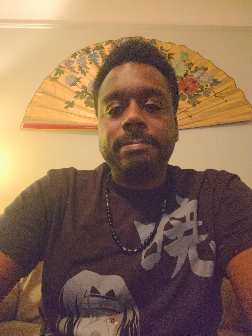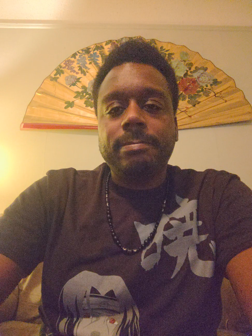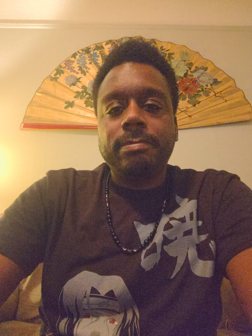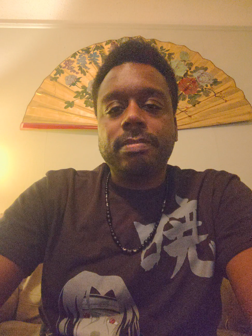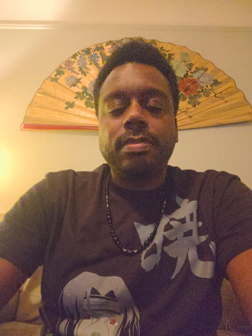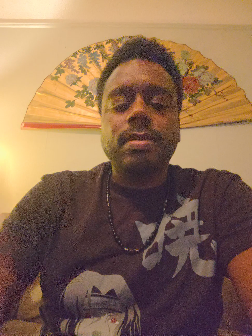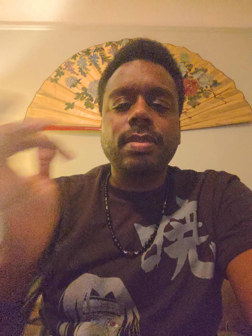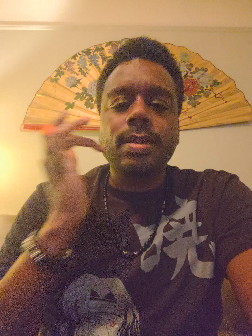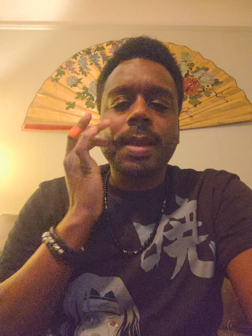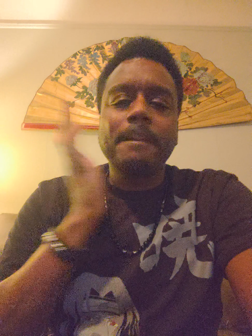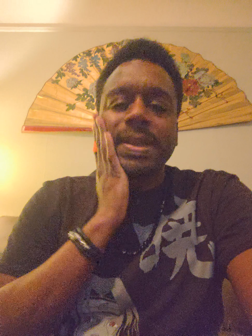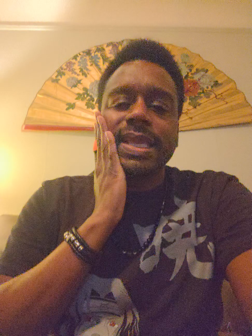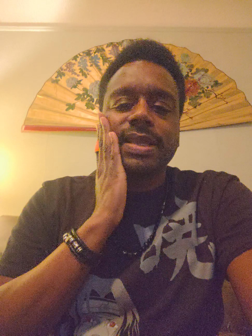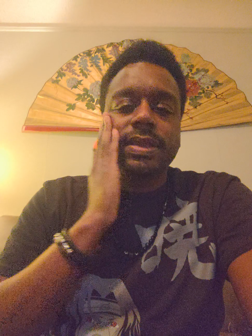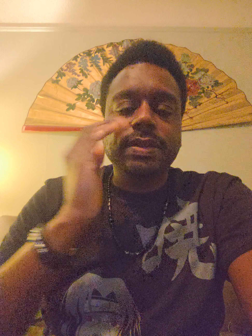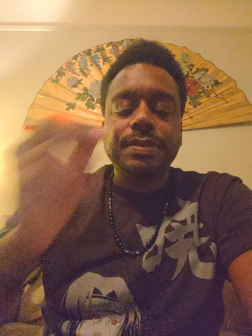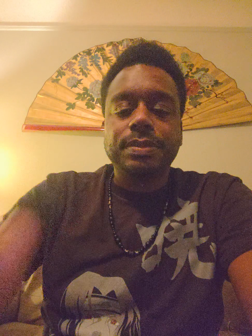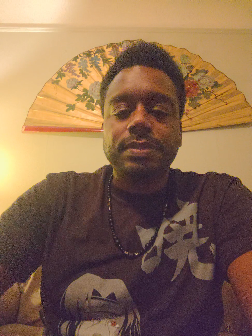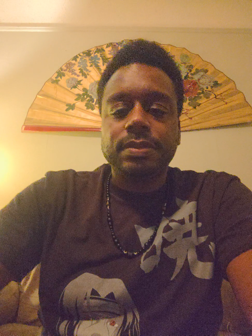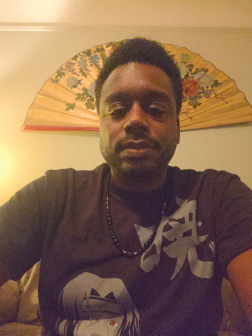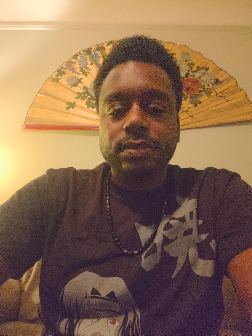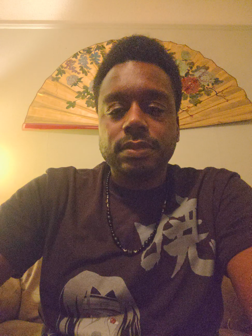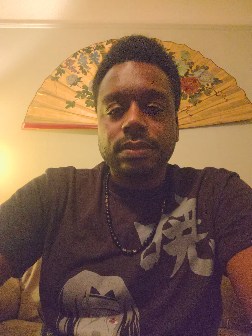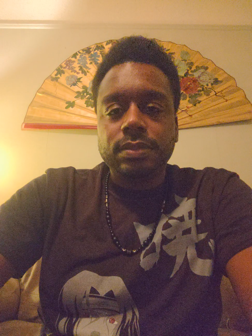bee